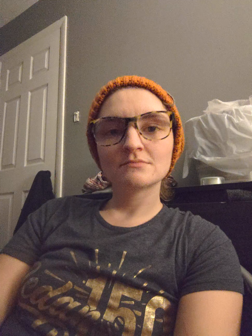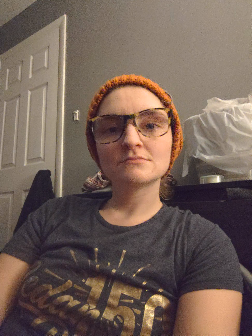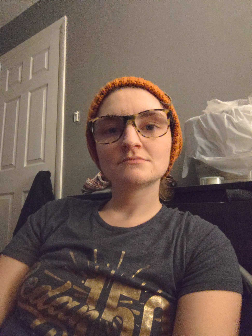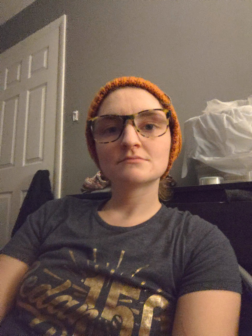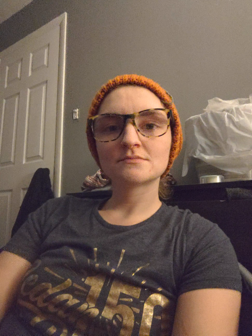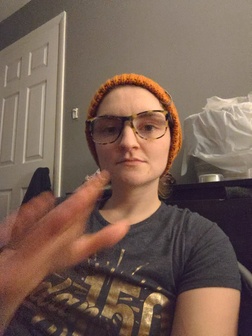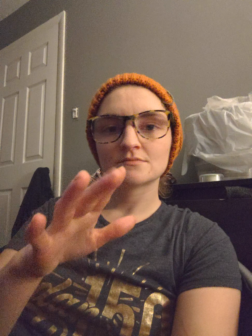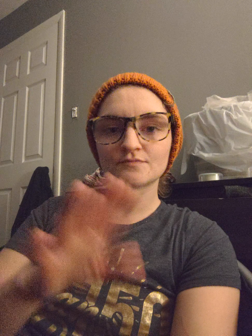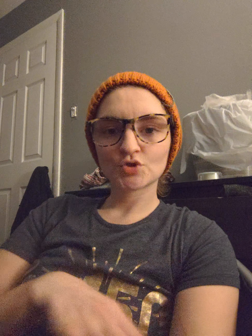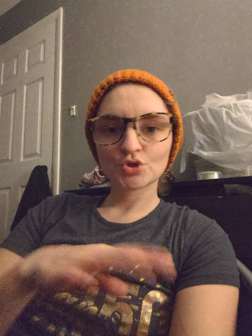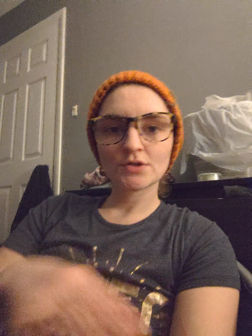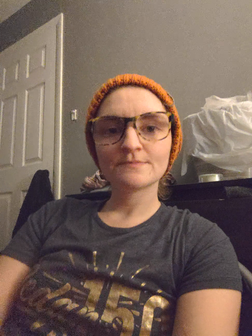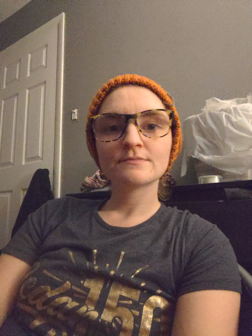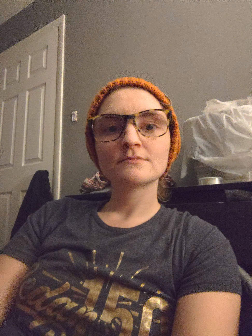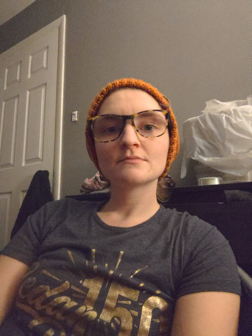fall